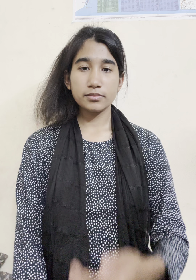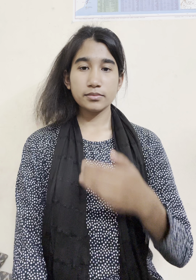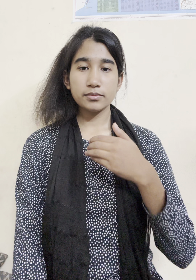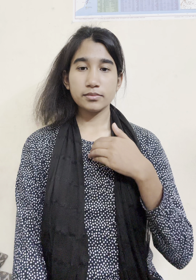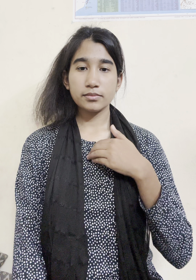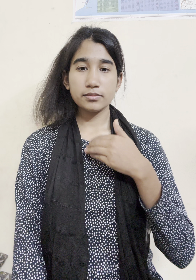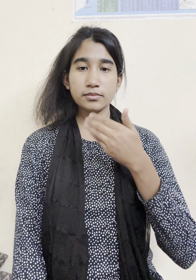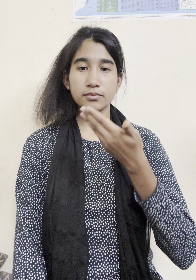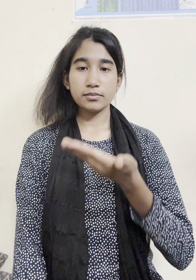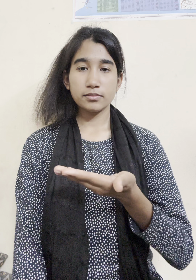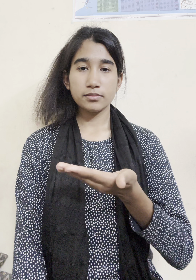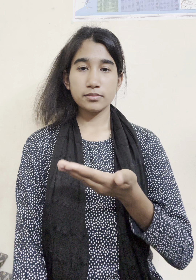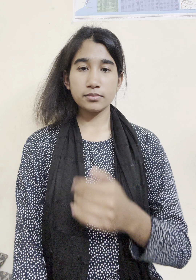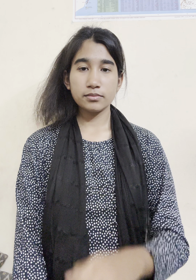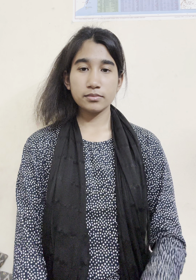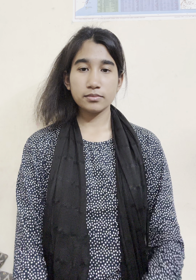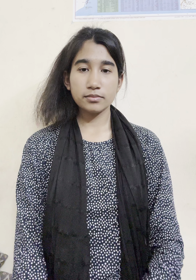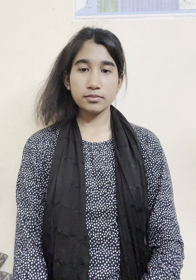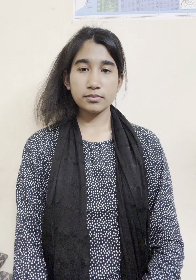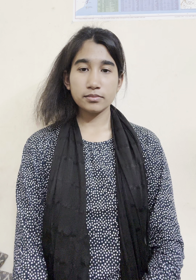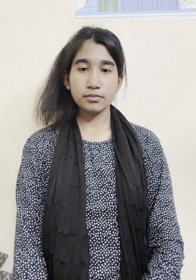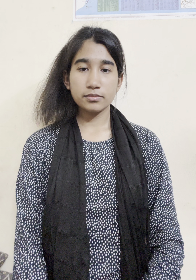ইচ্ছা করা